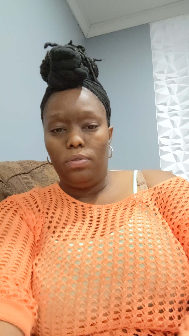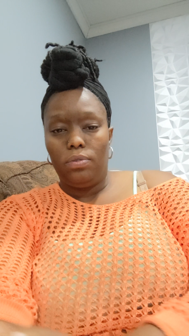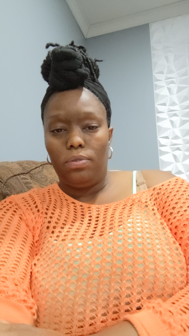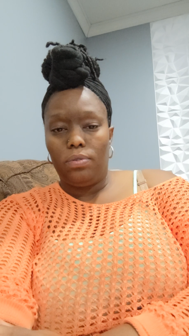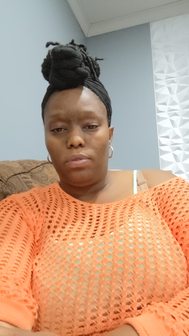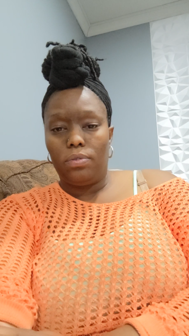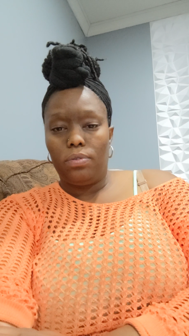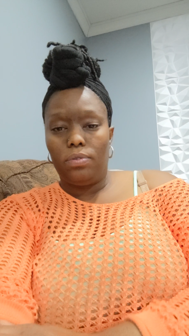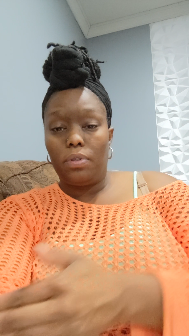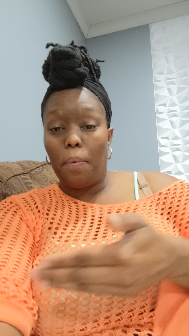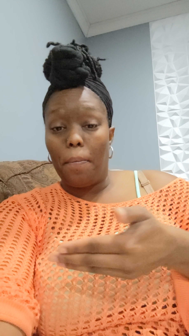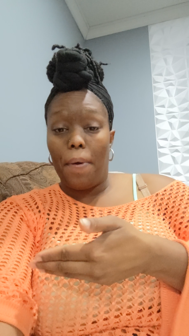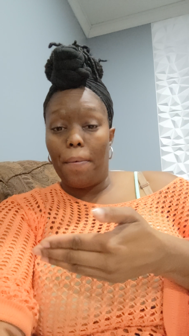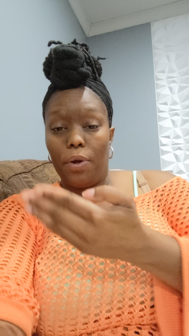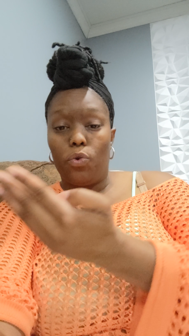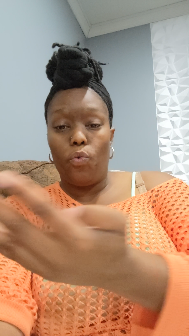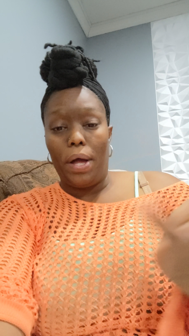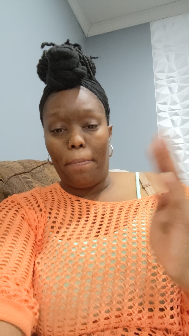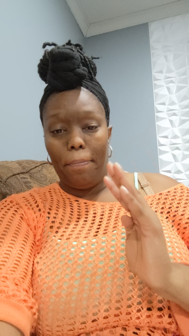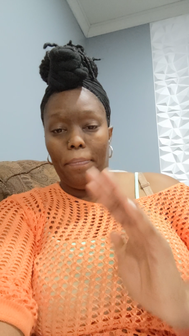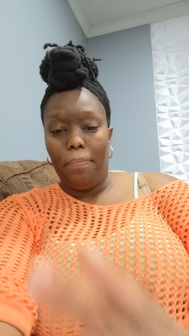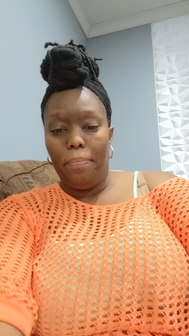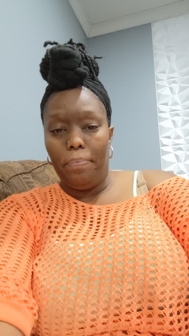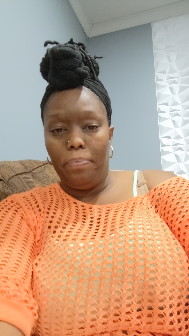crib